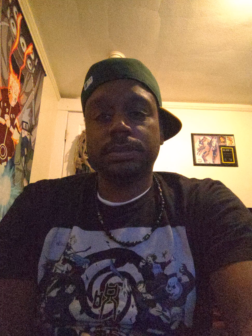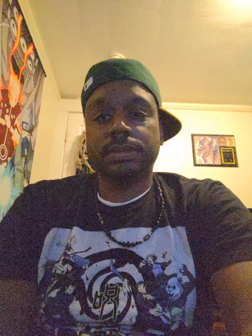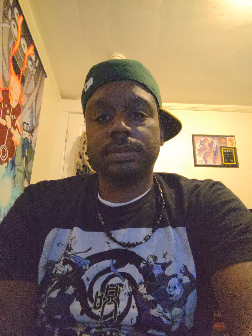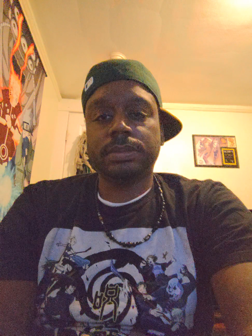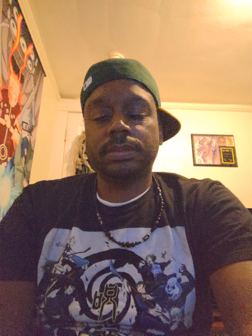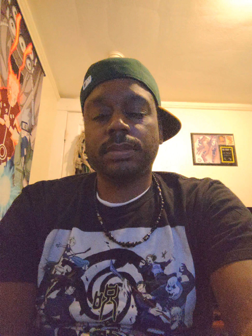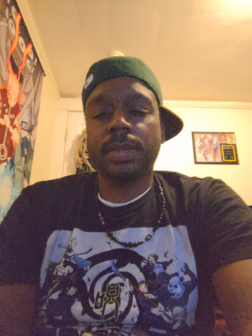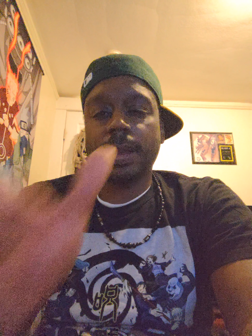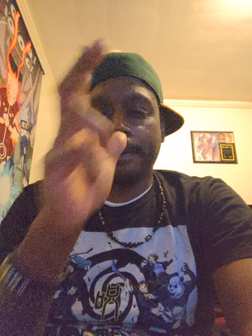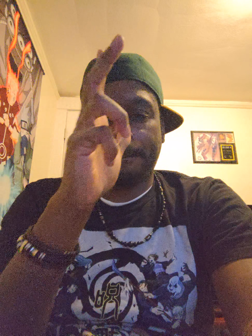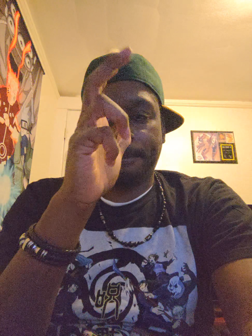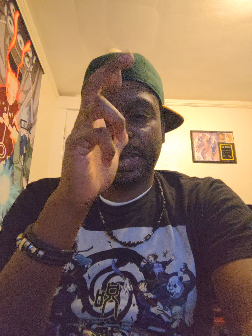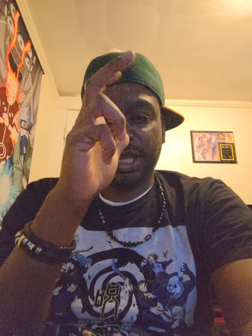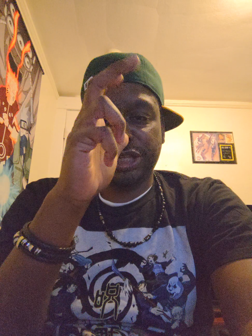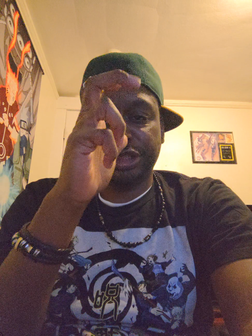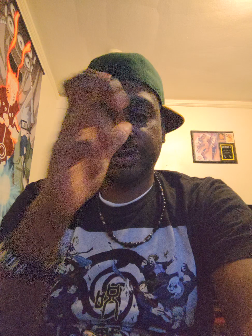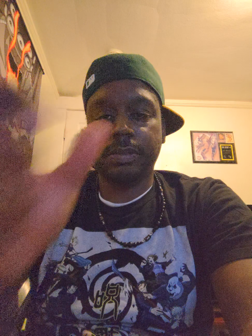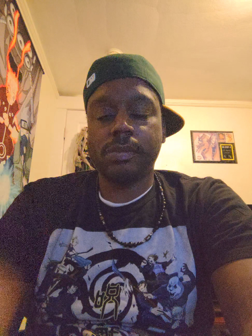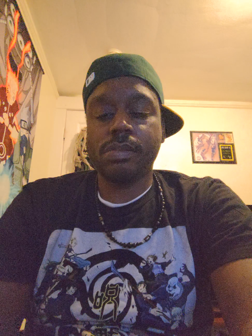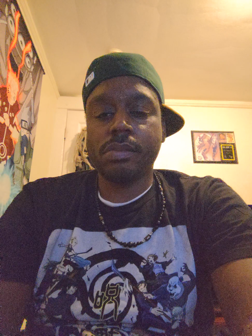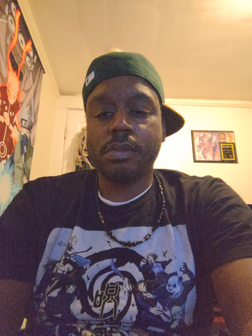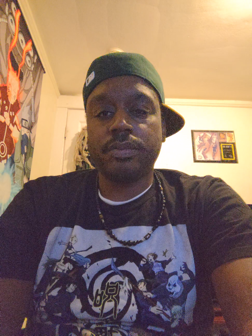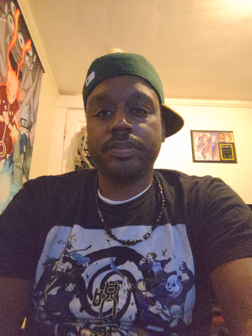bug